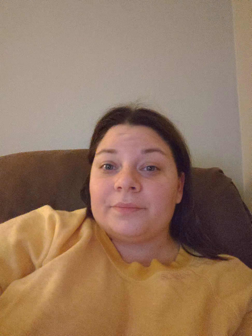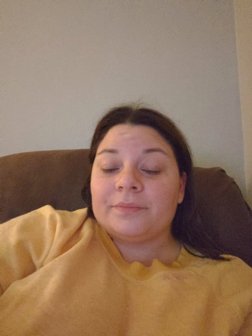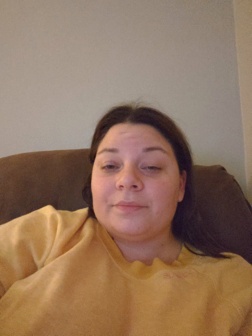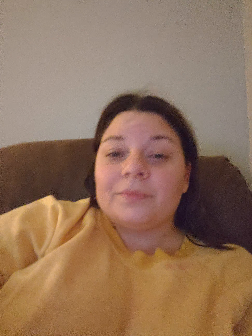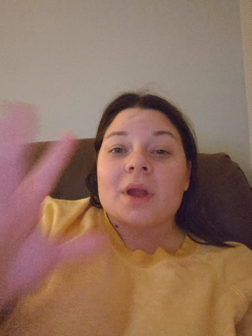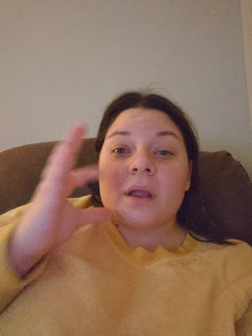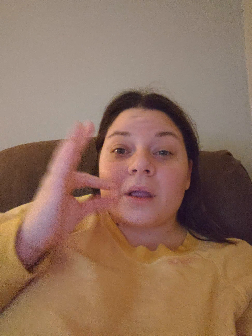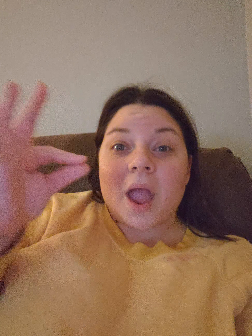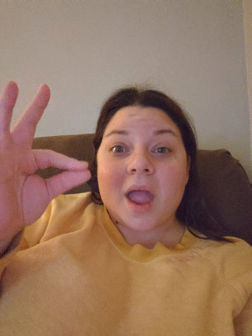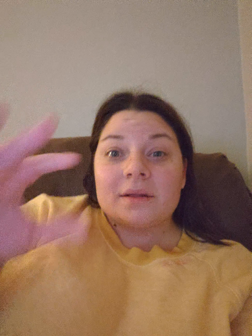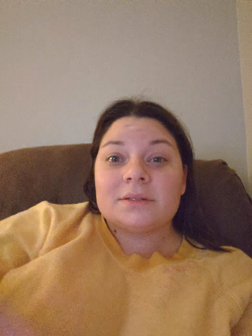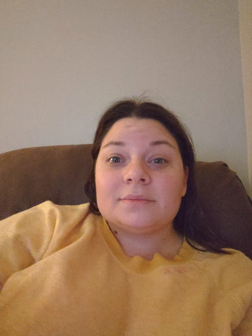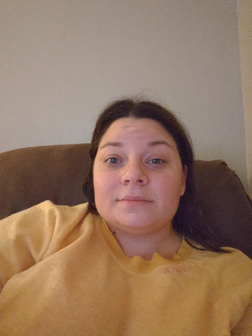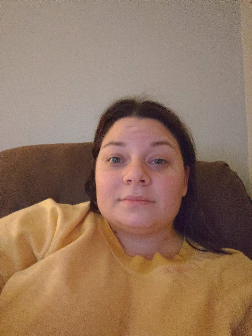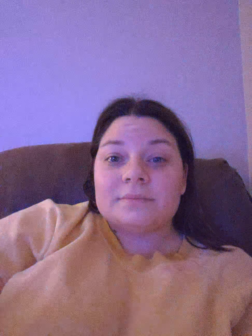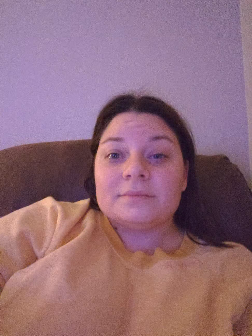cat